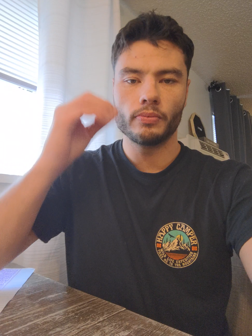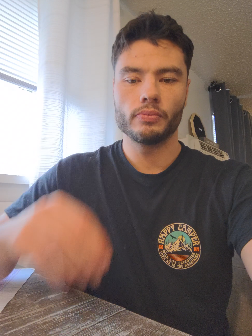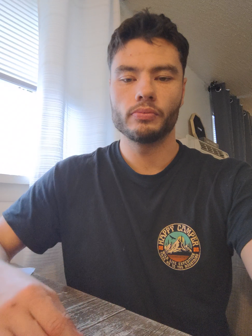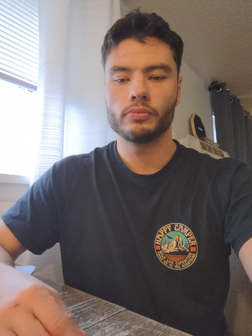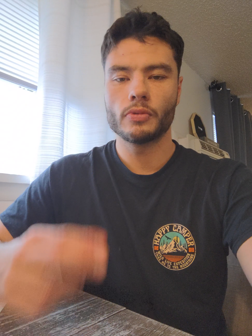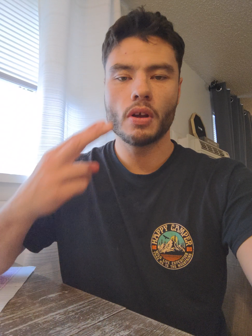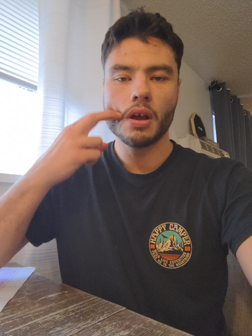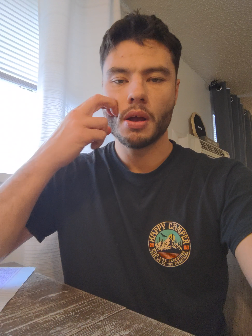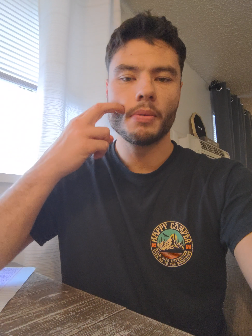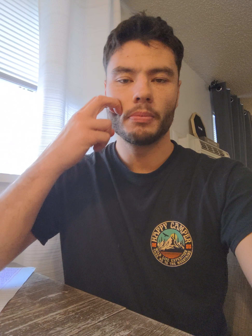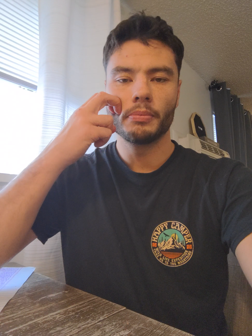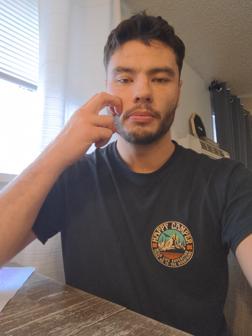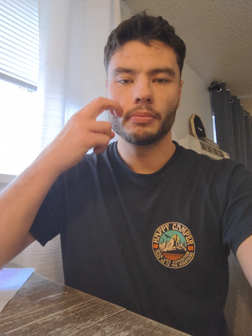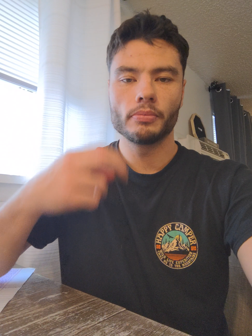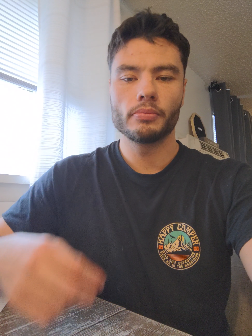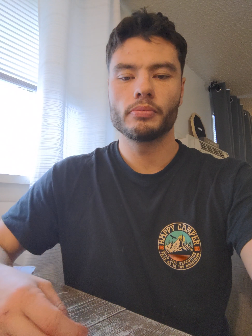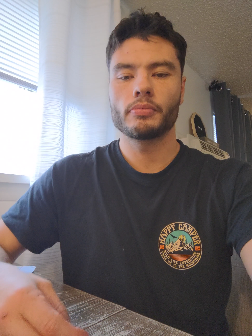gum